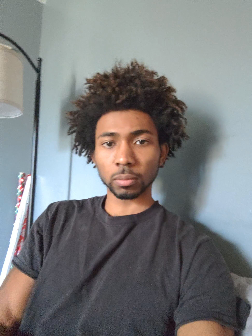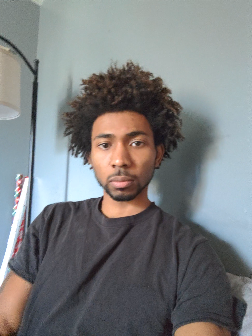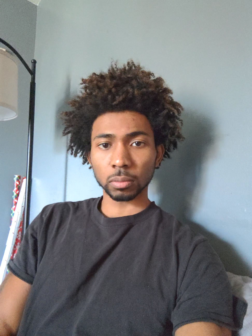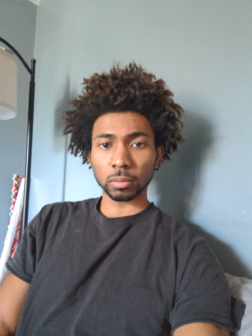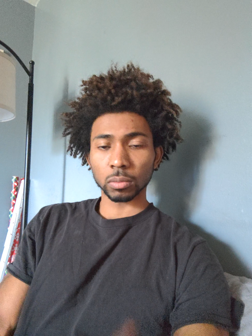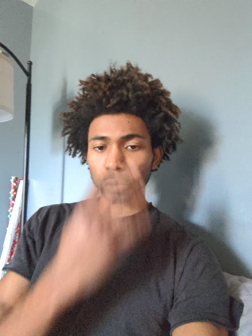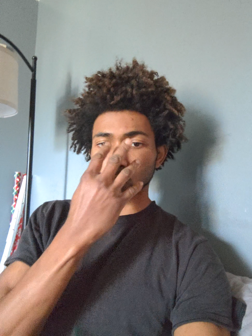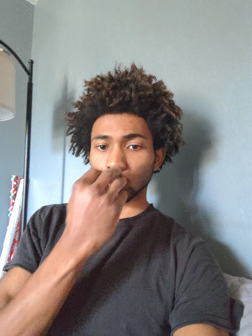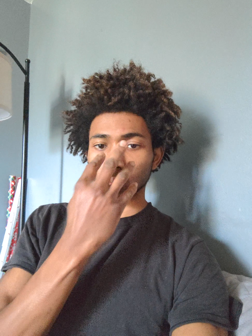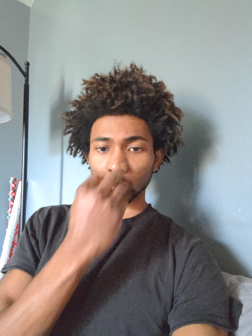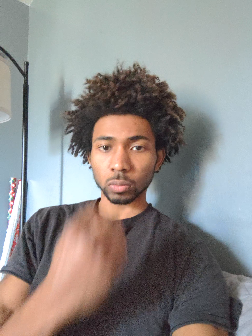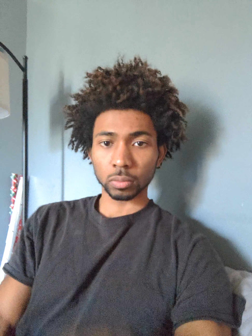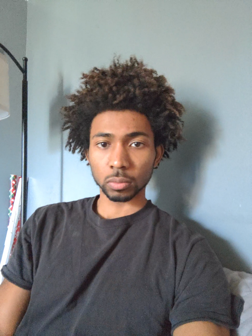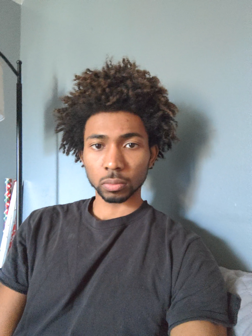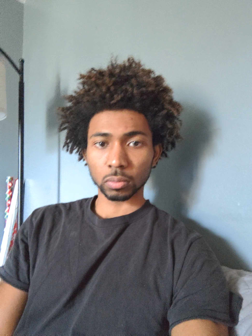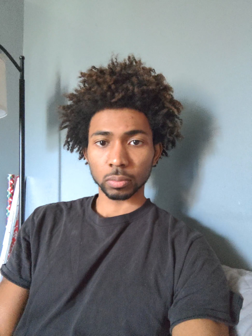wolf